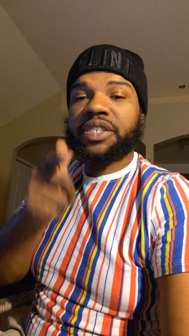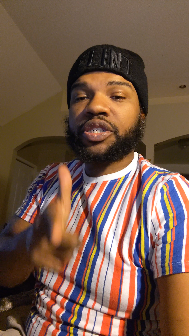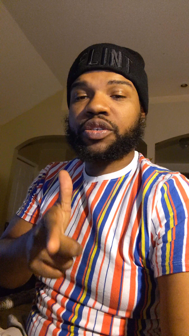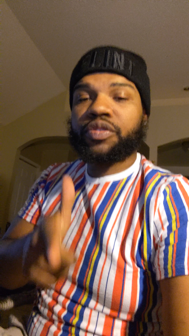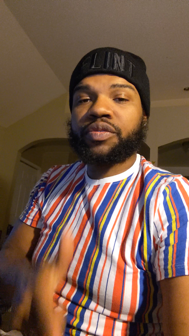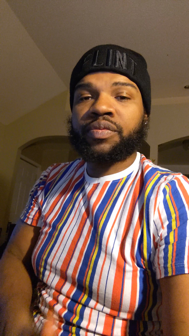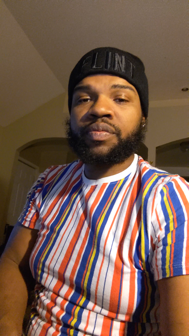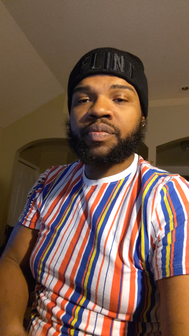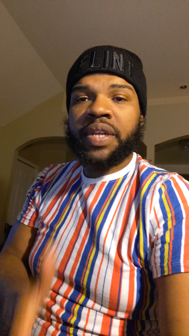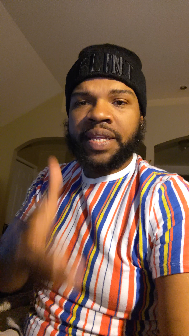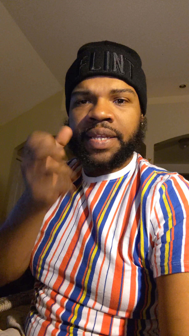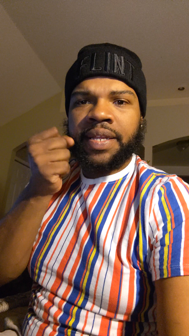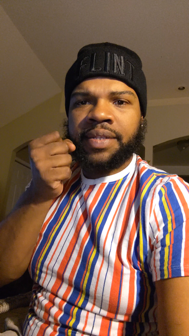get